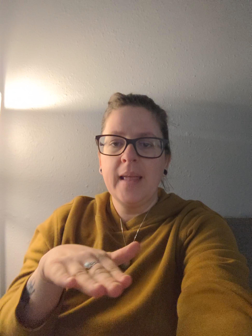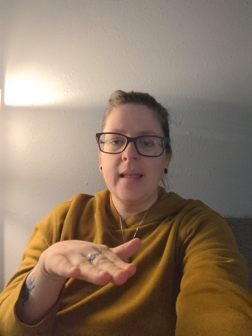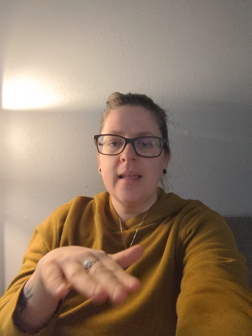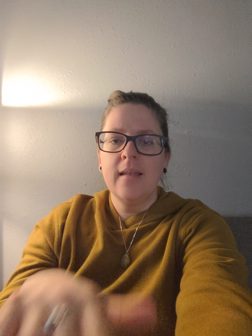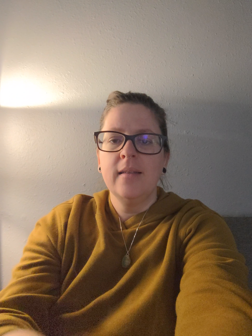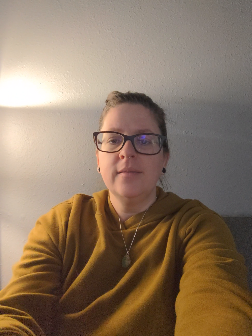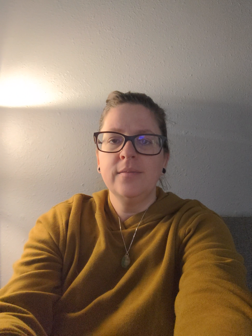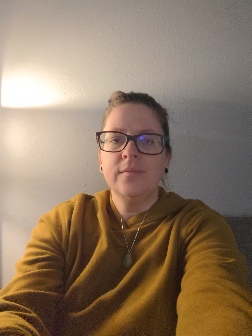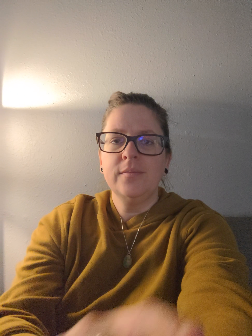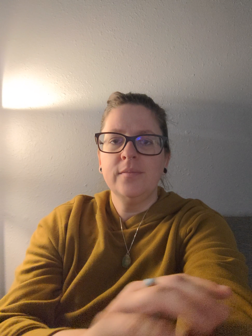bad